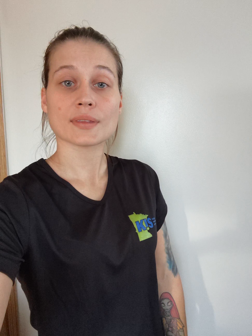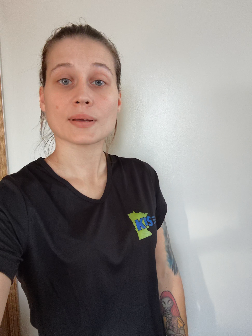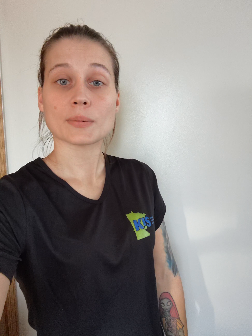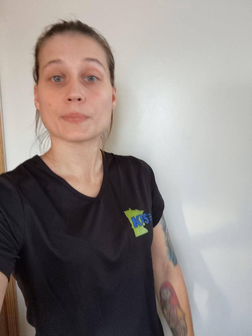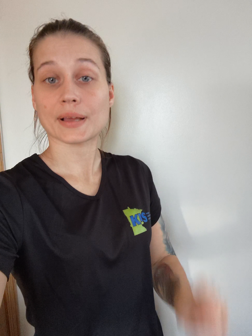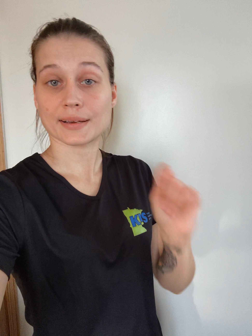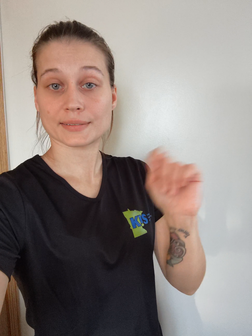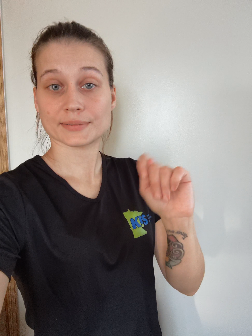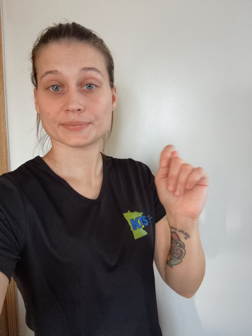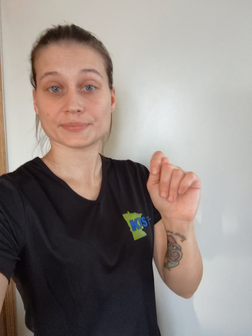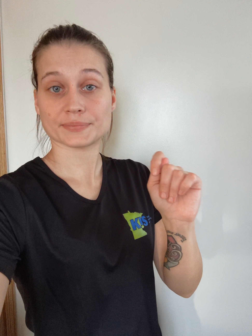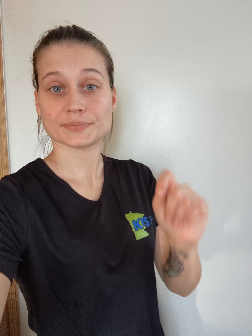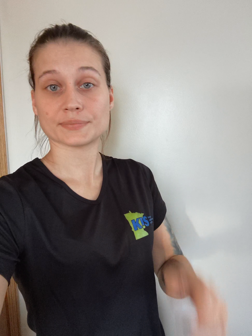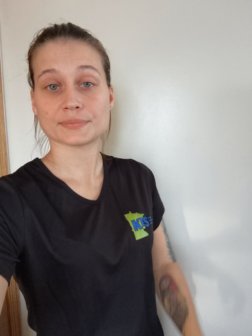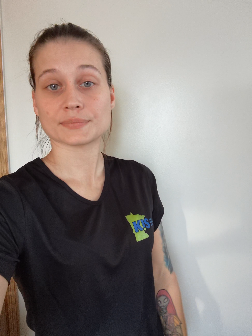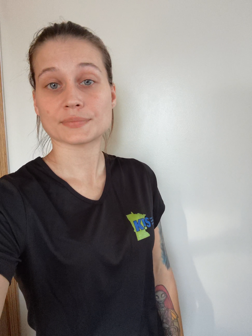potty